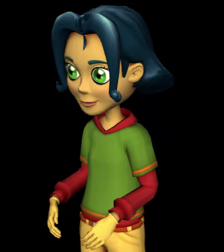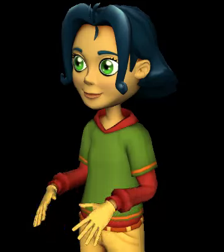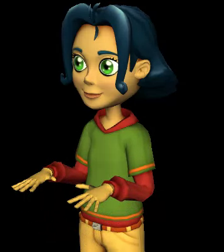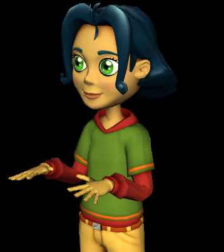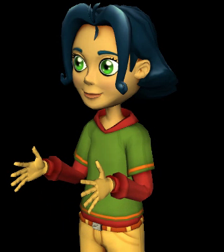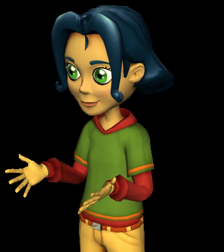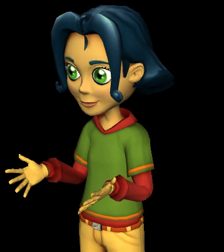كيف